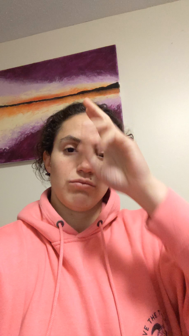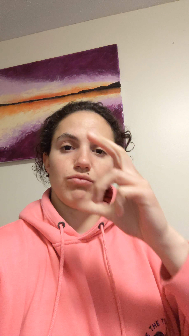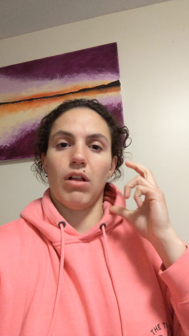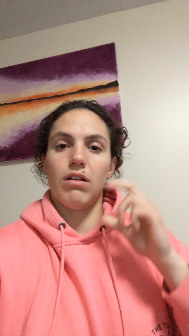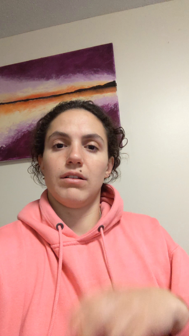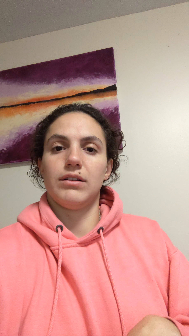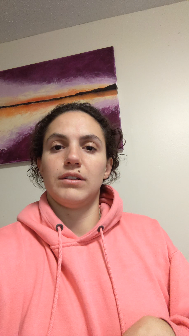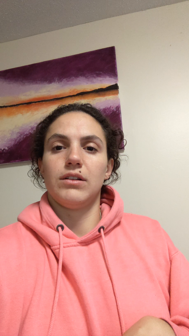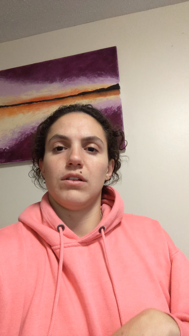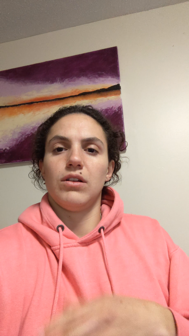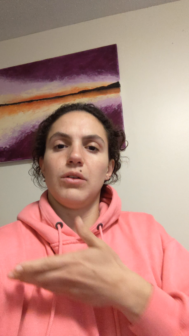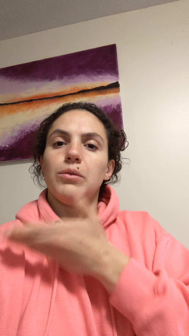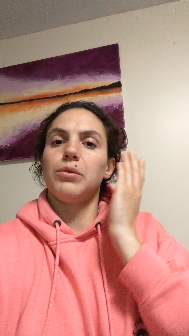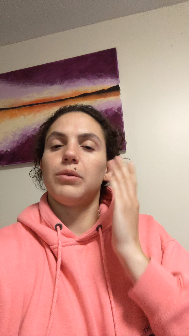all gone